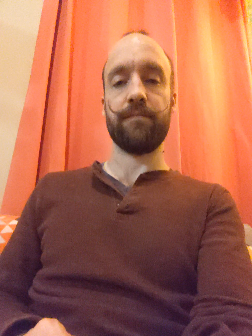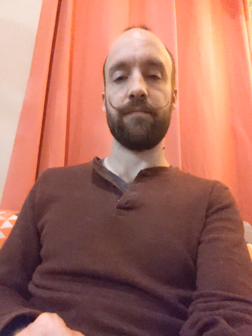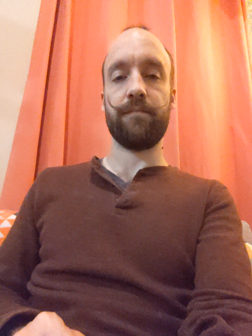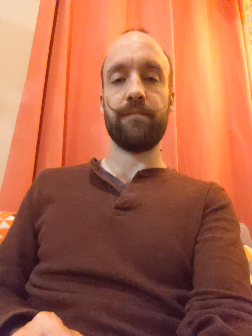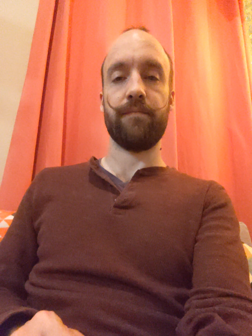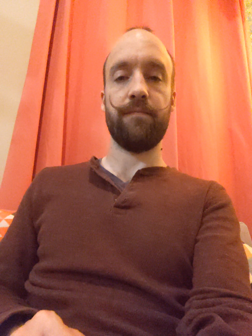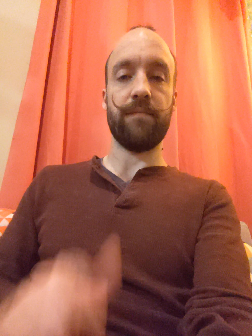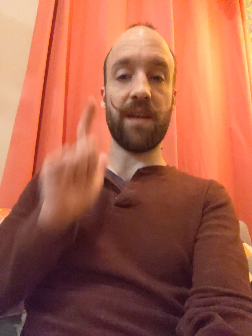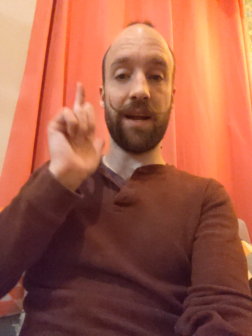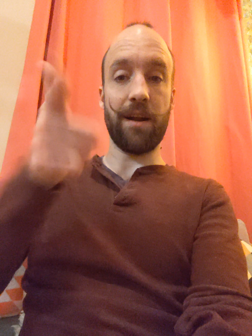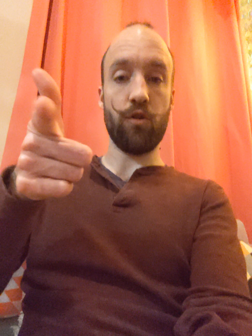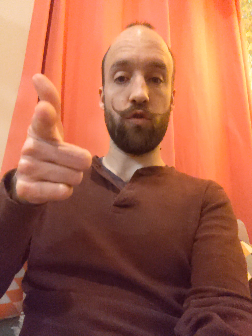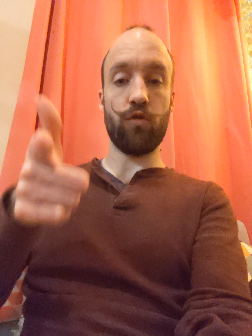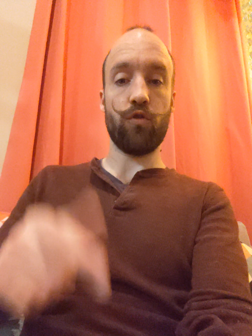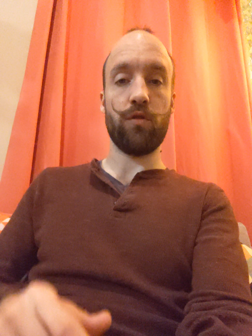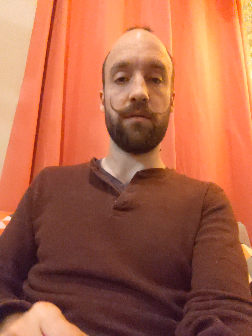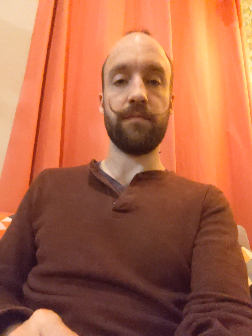later